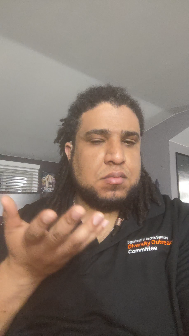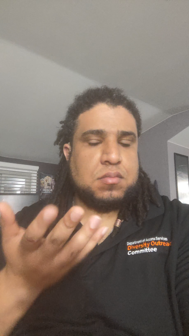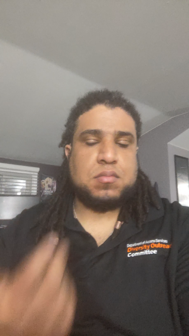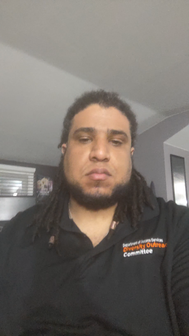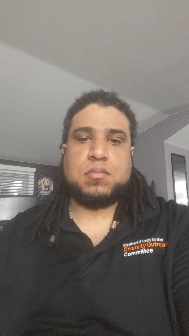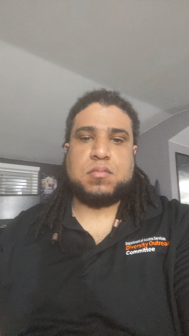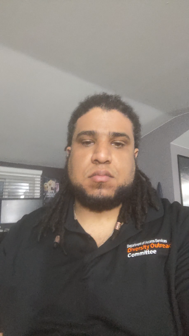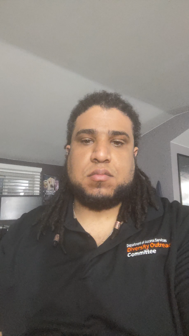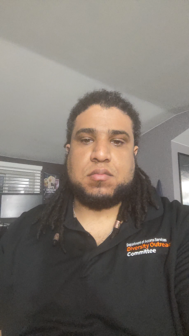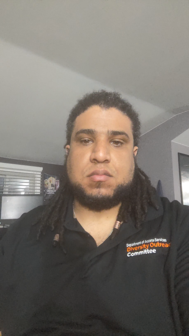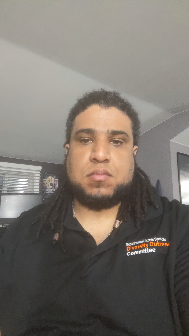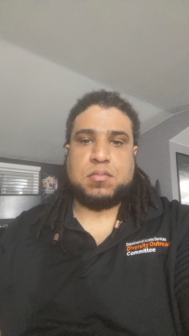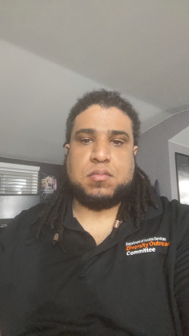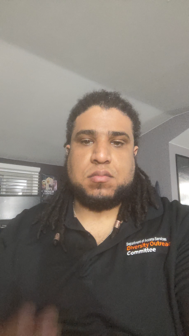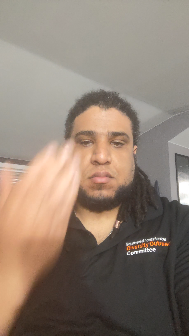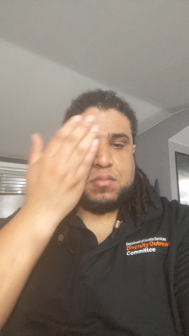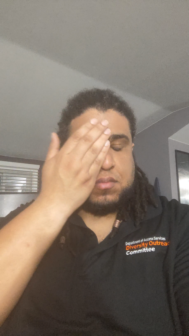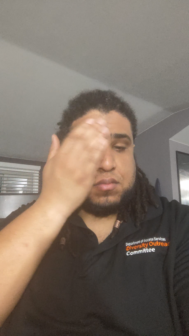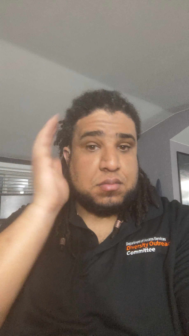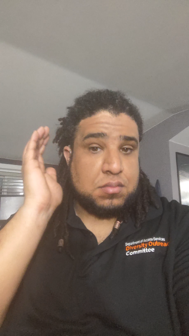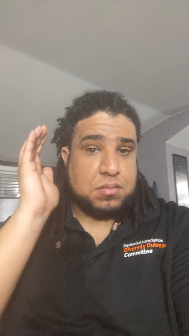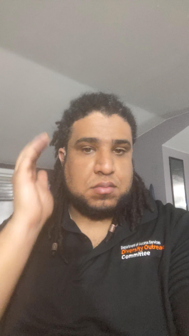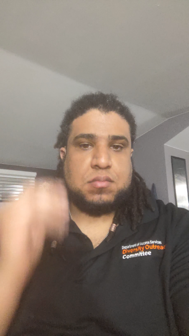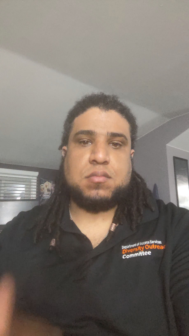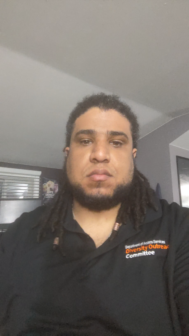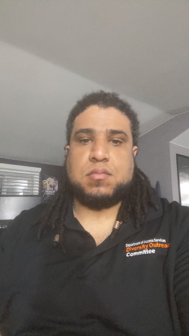peekaboo